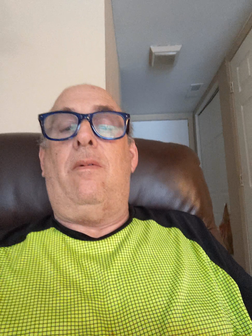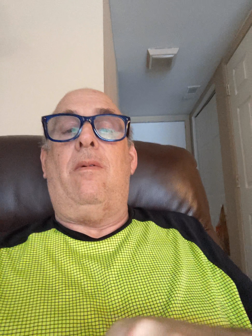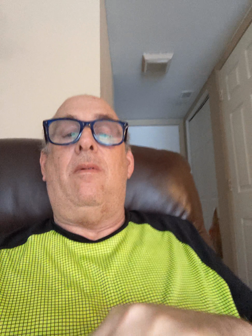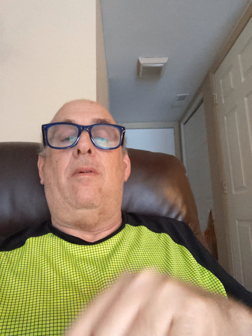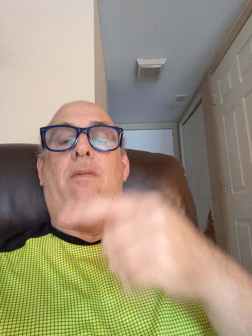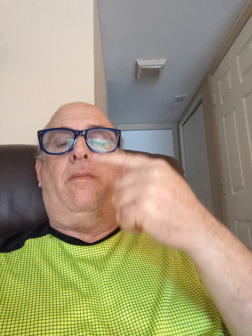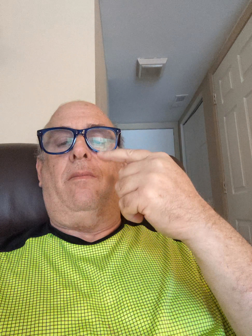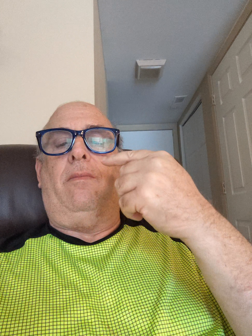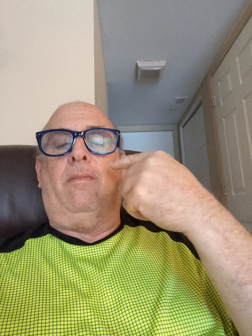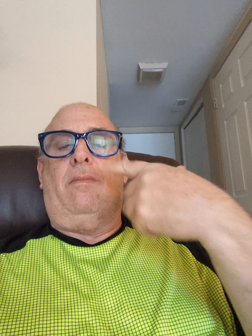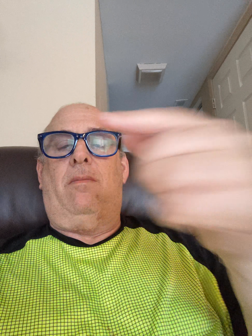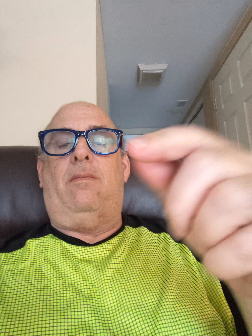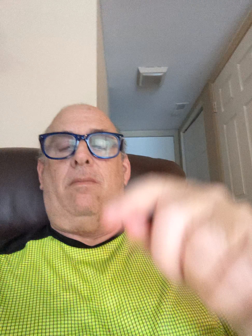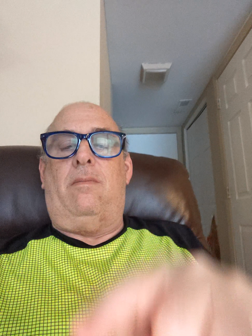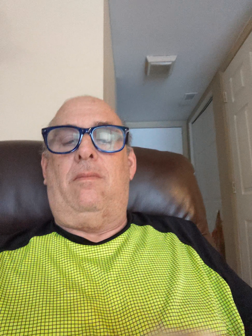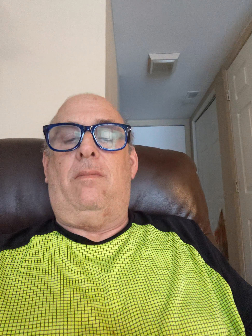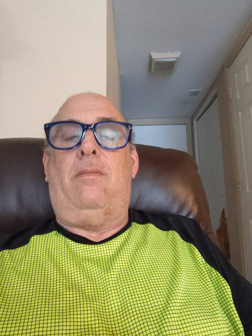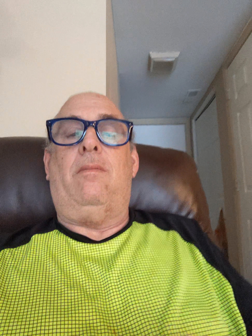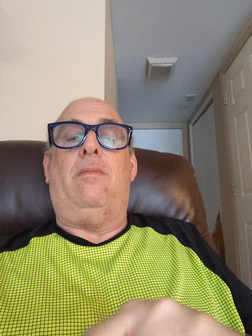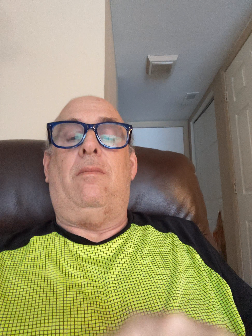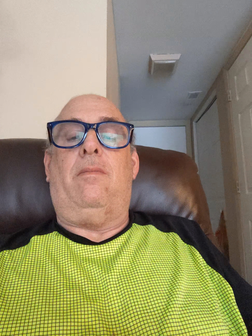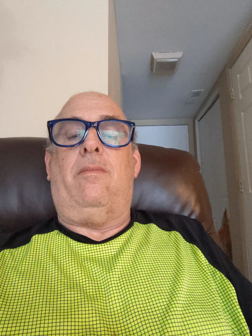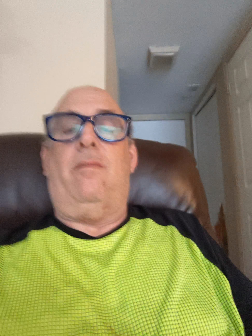go